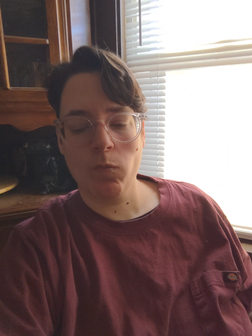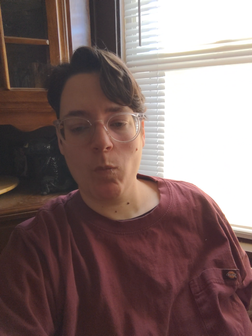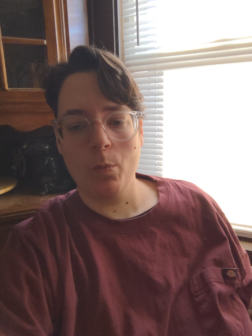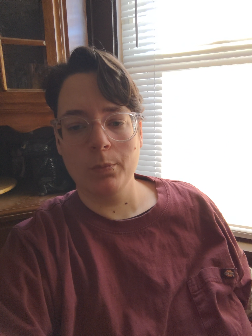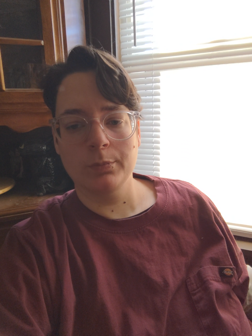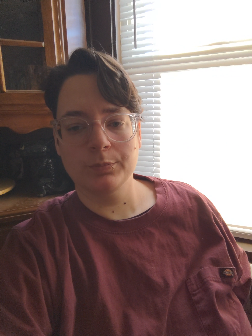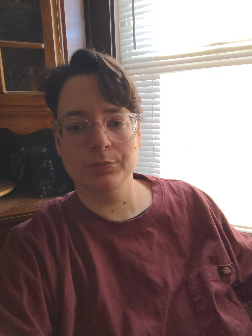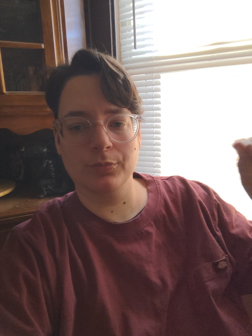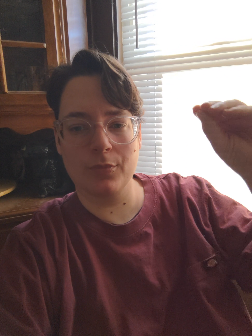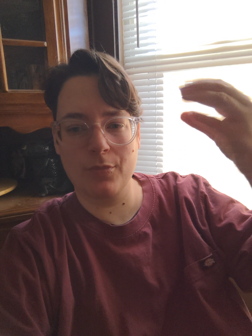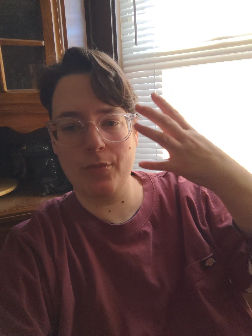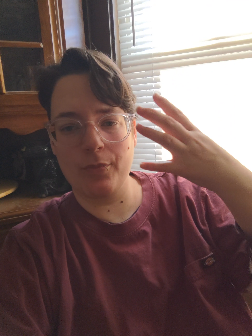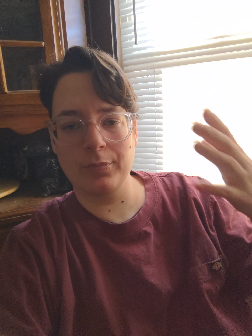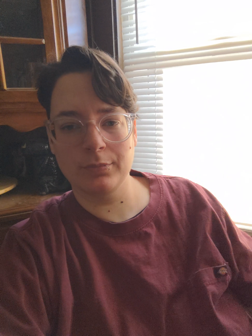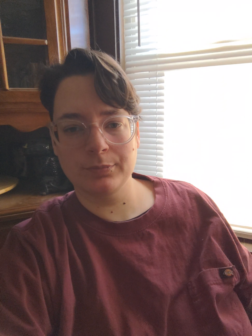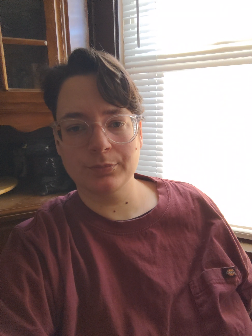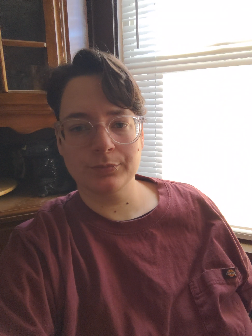sun